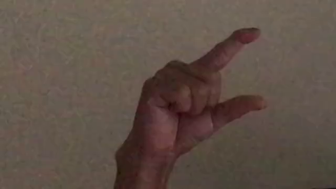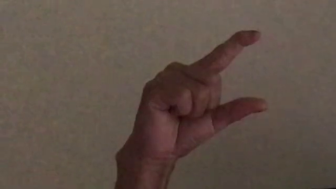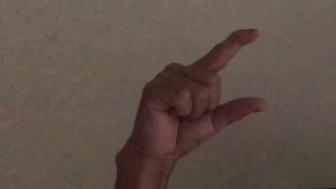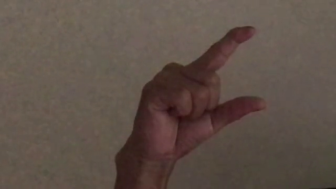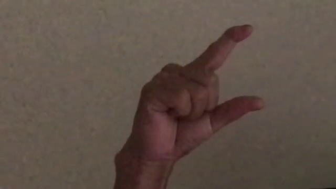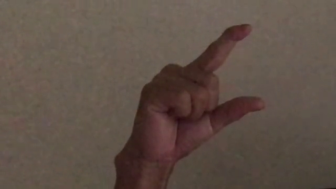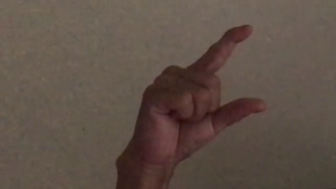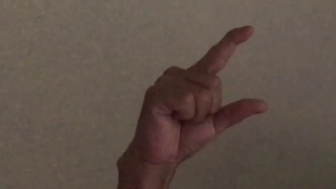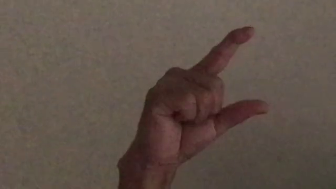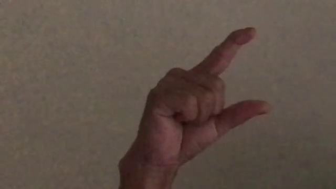ख